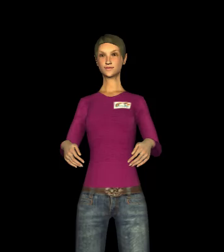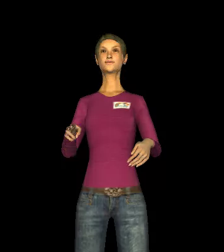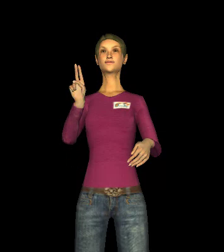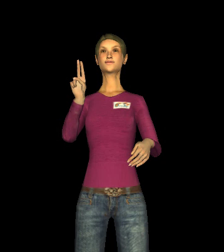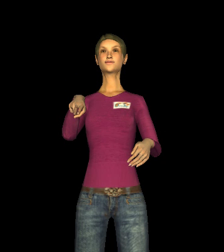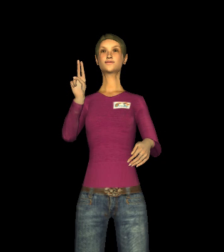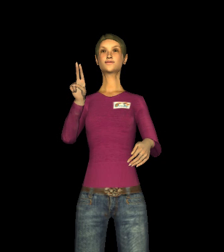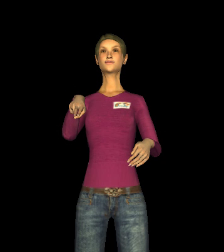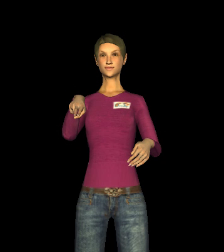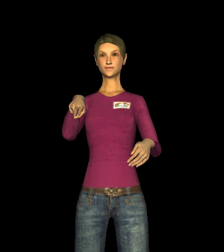رسم